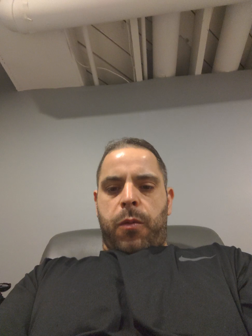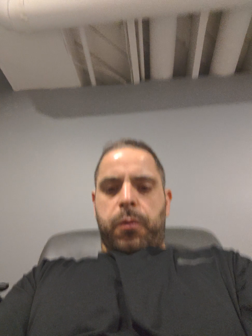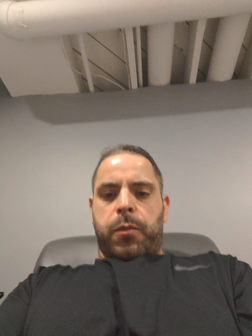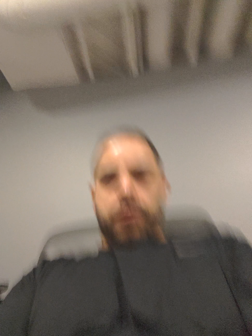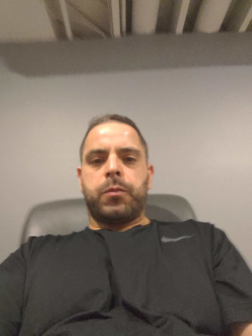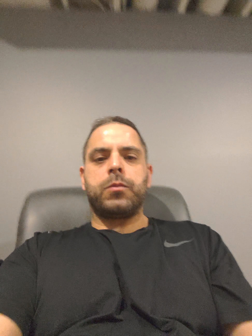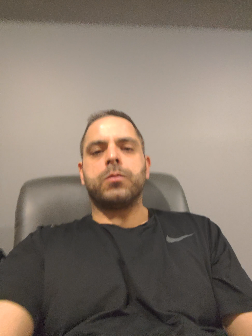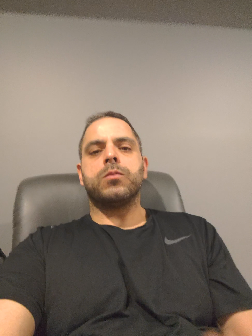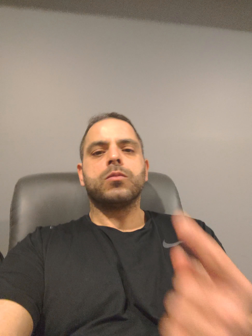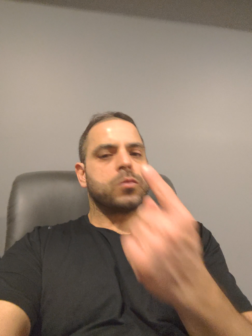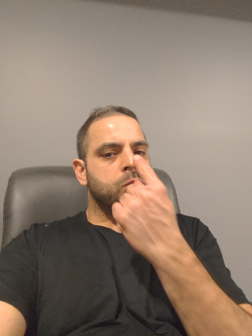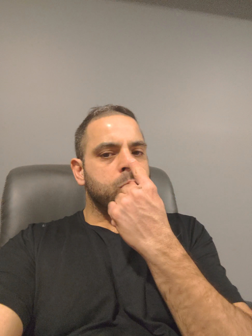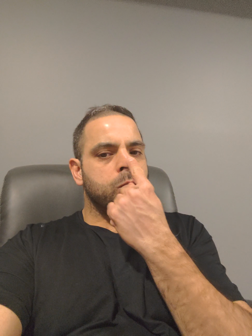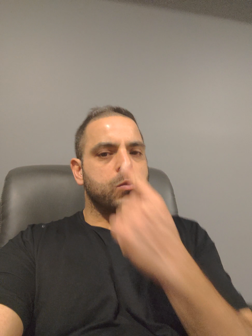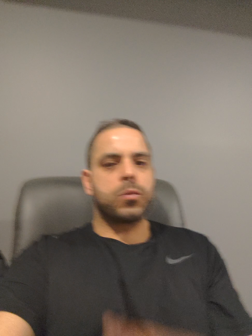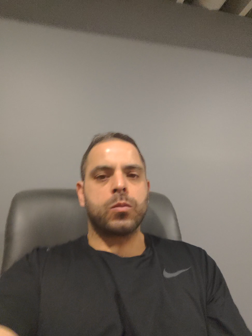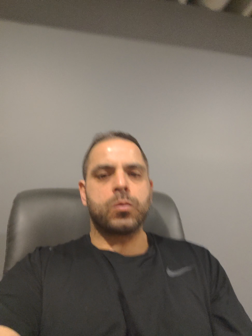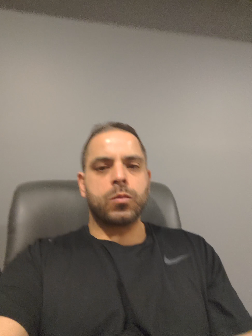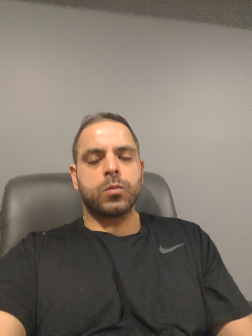nose